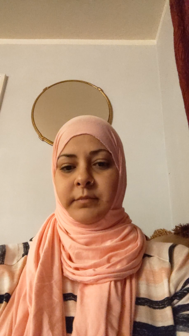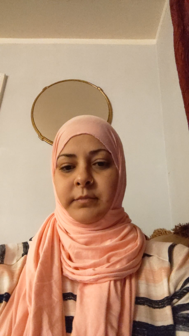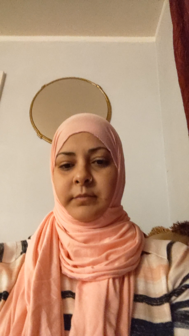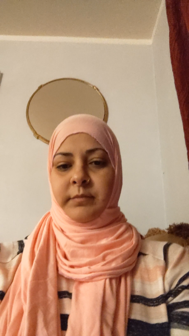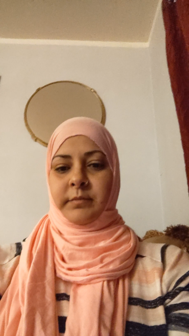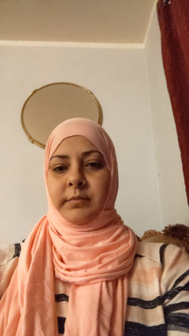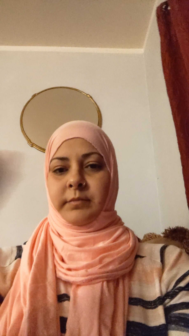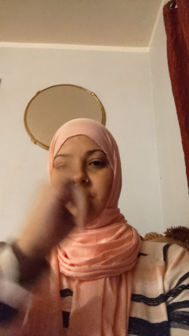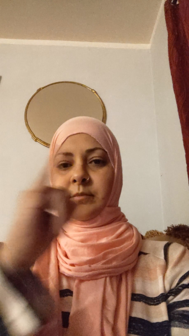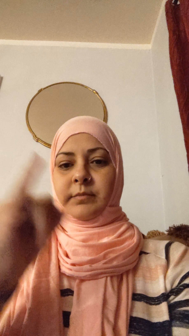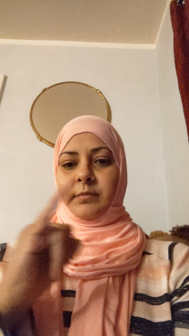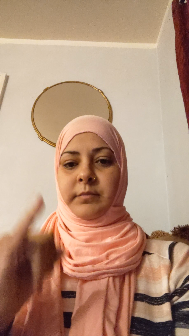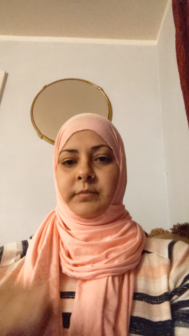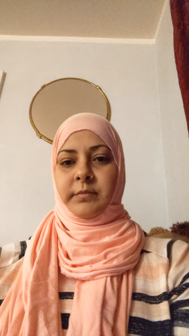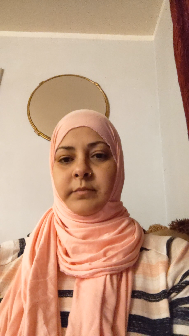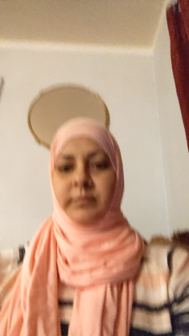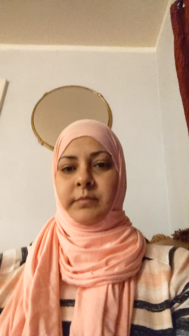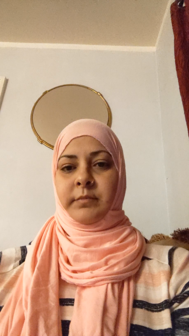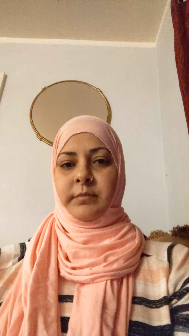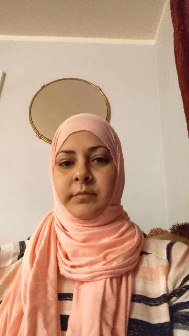draw